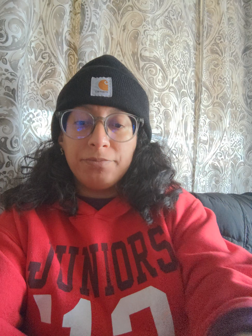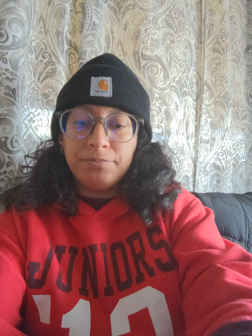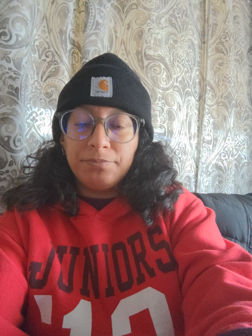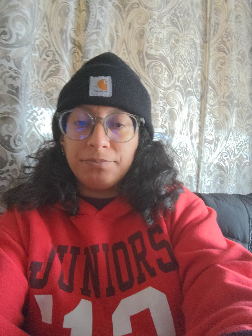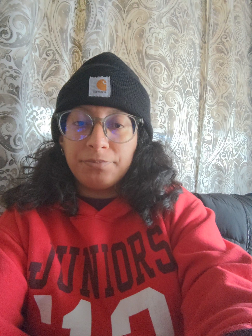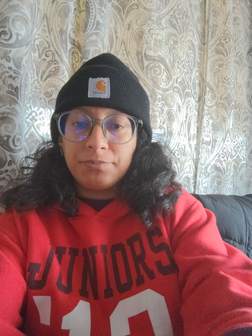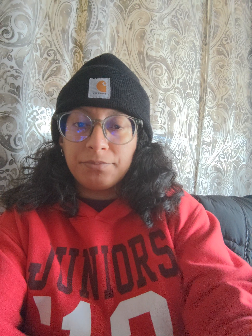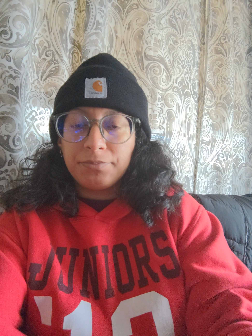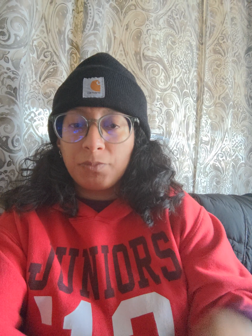better